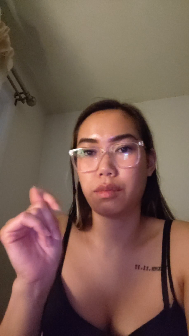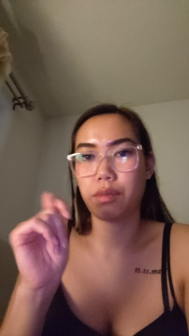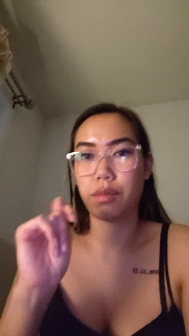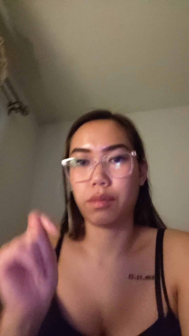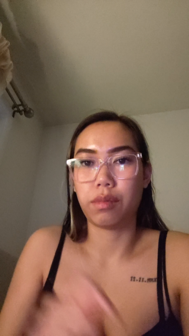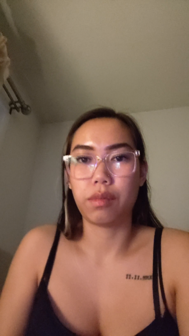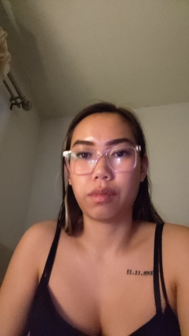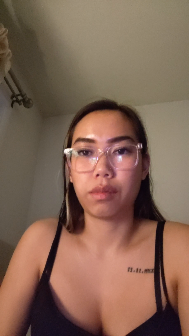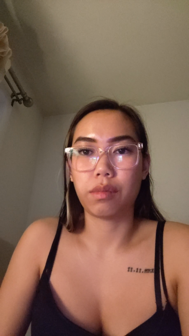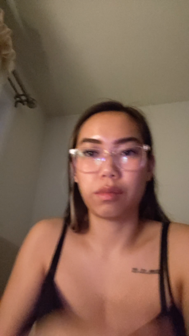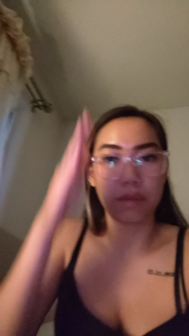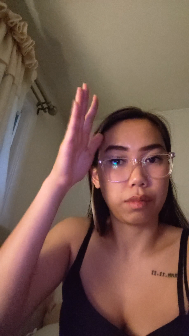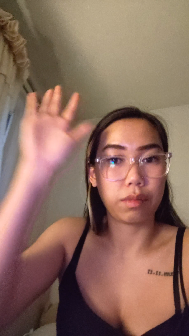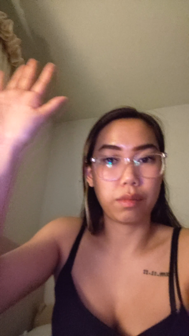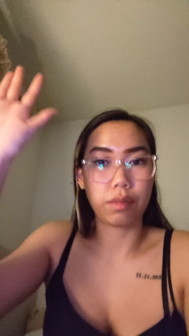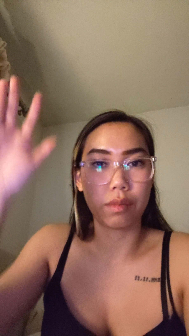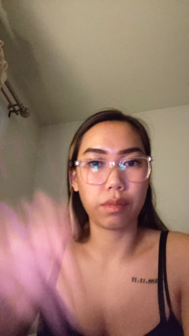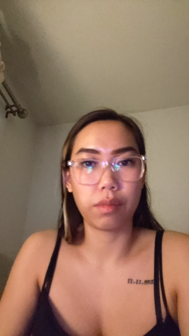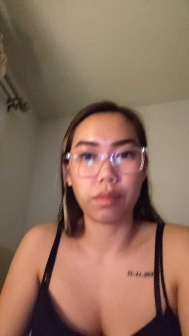deer